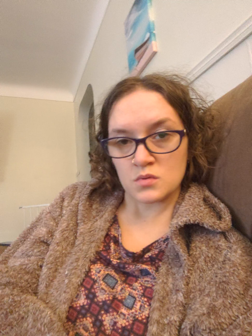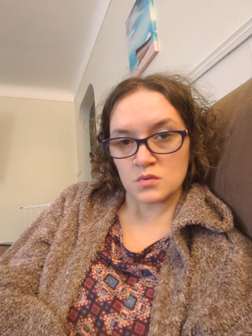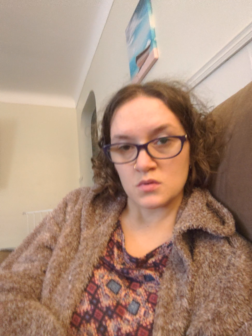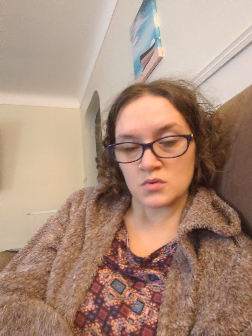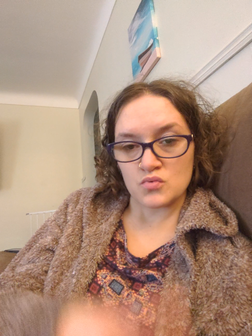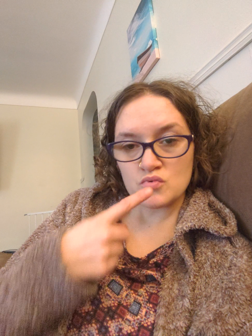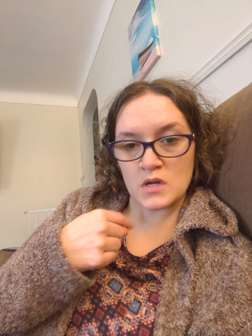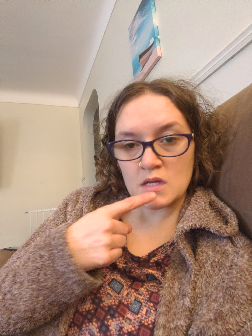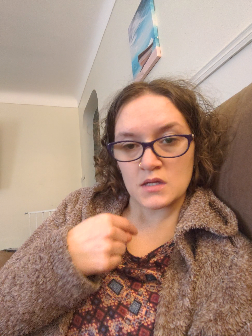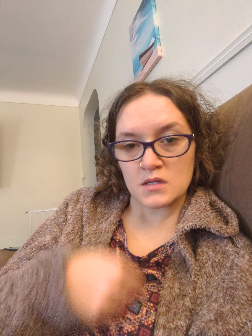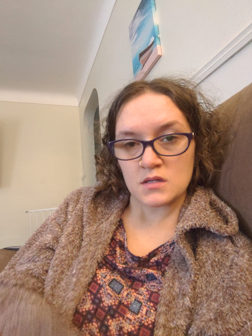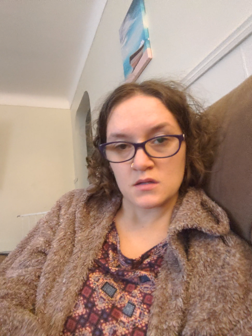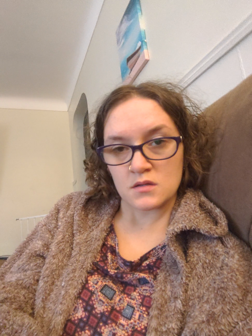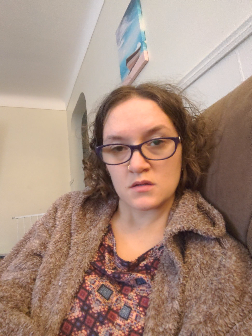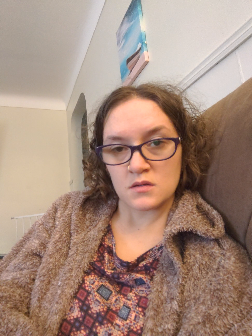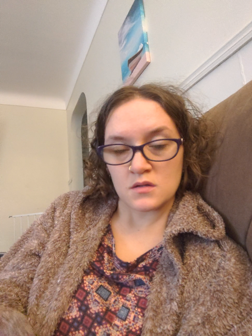red